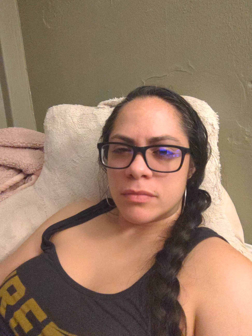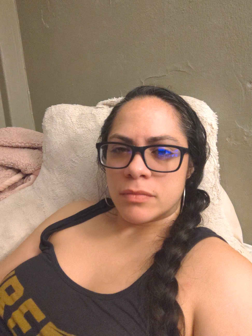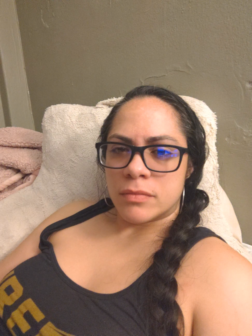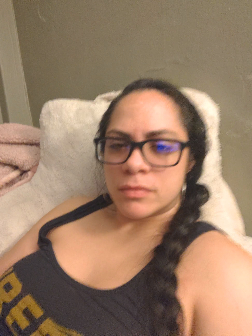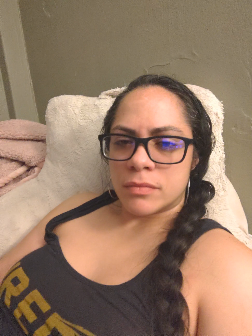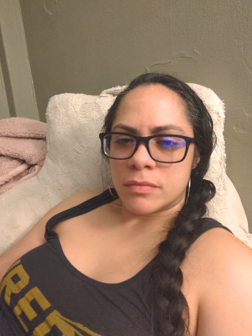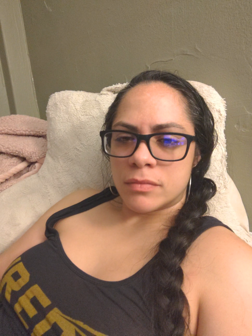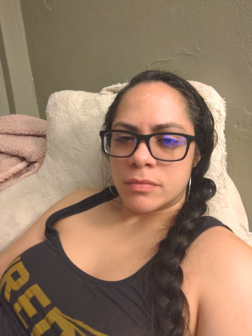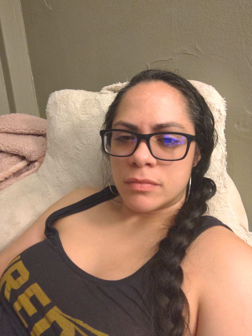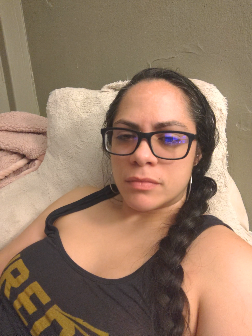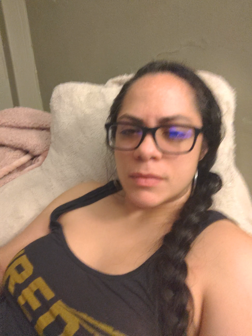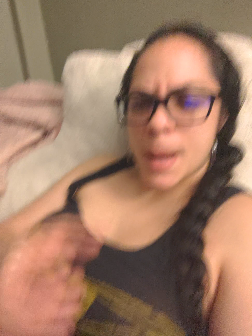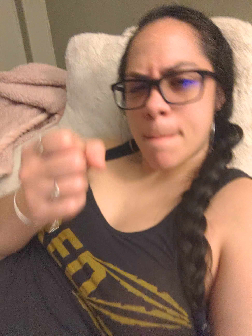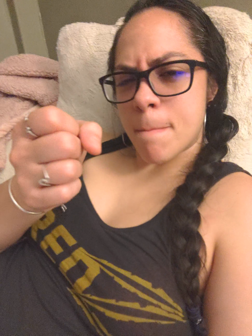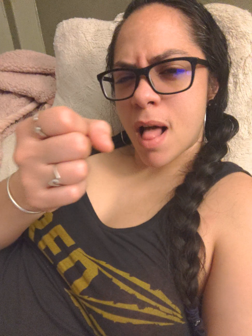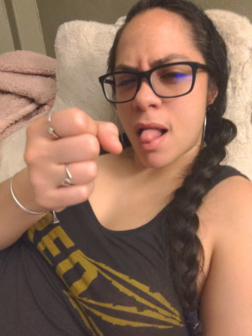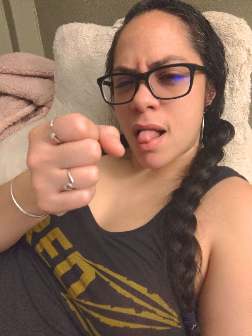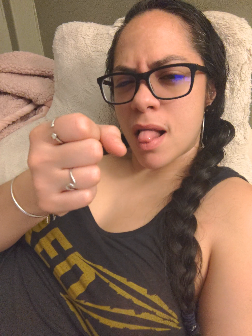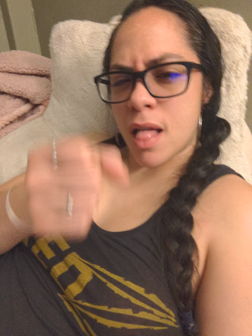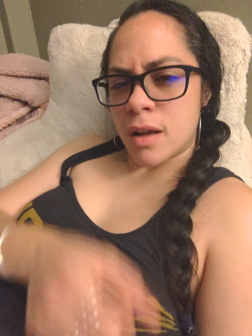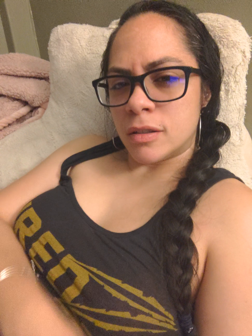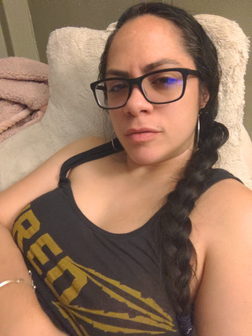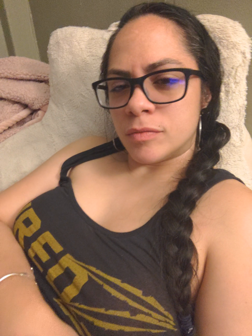milk